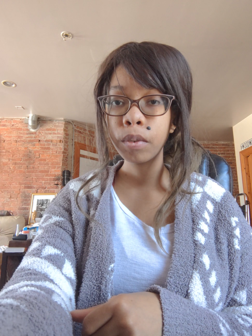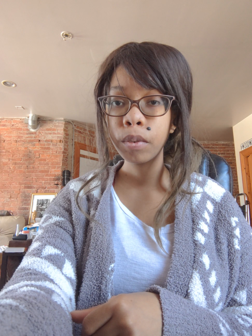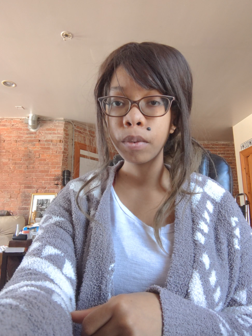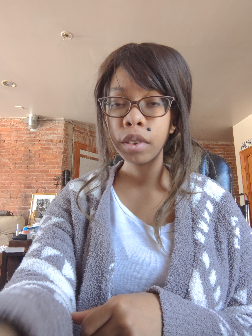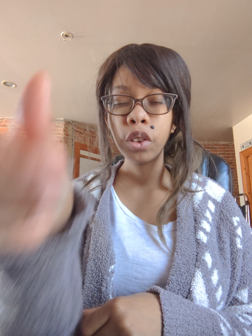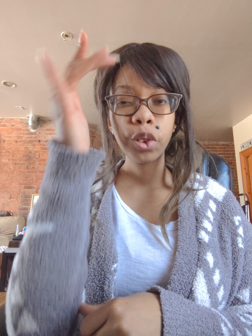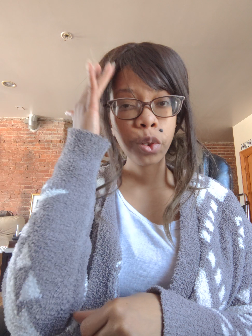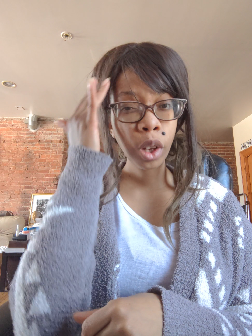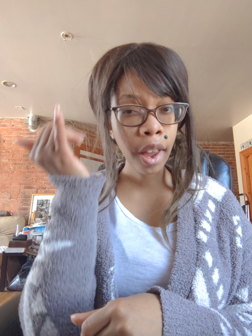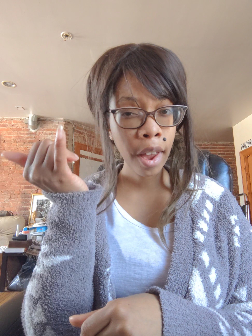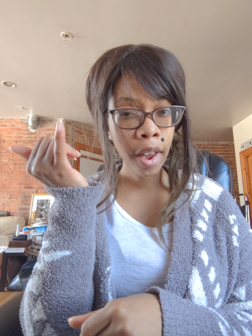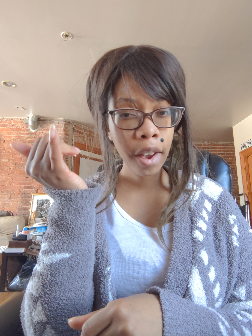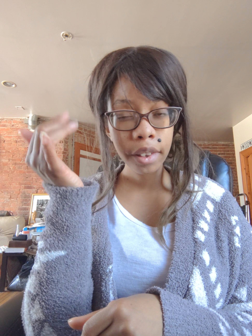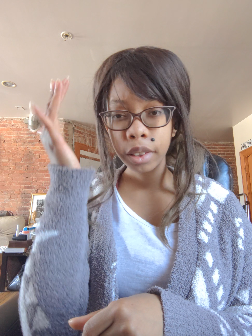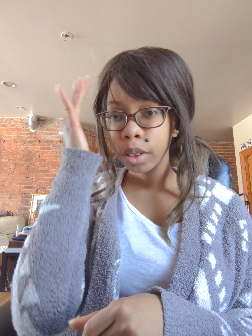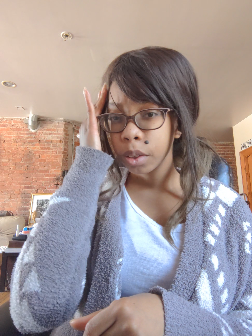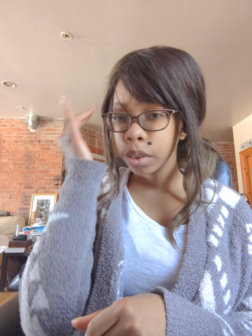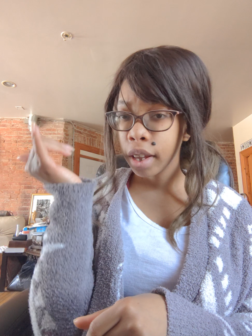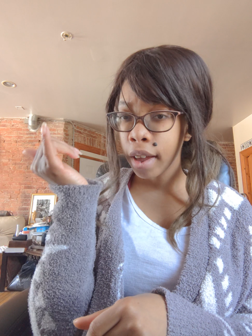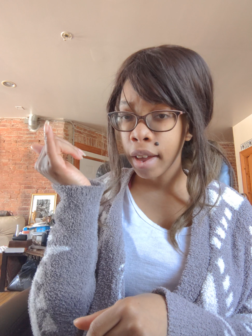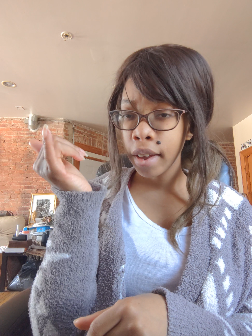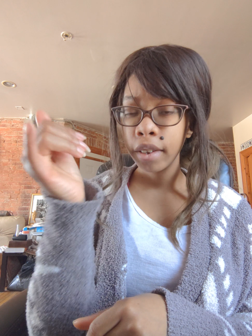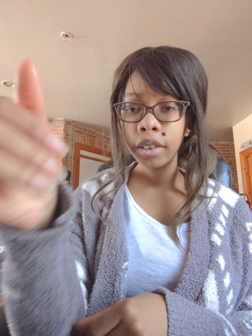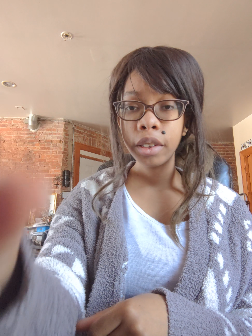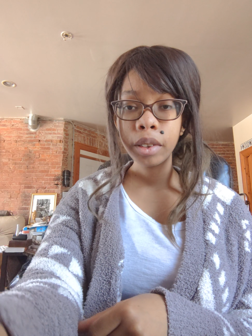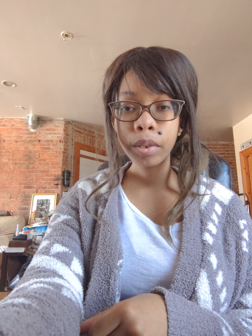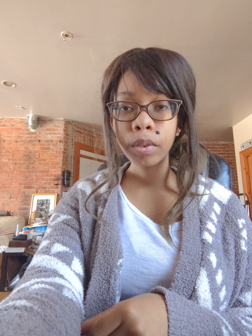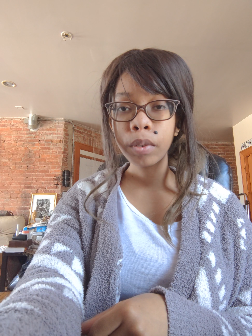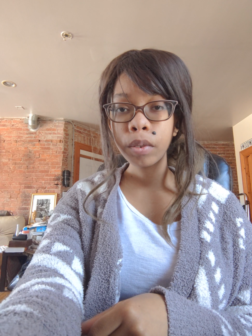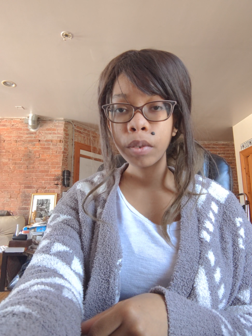why